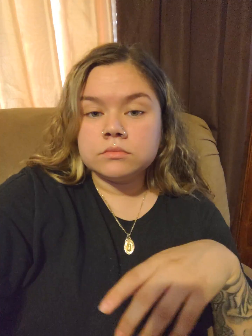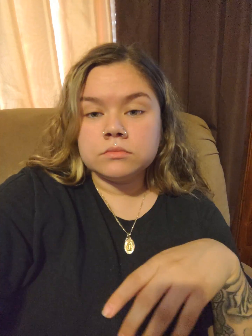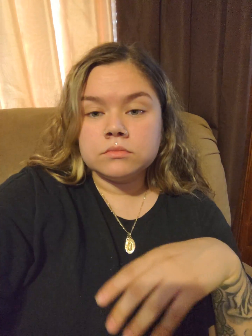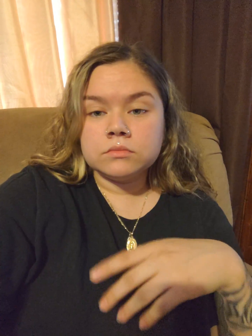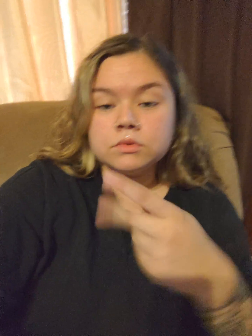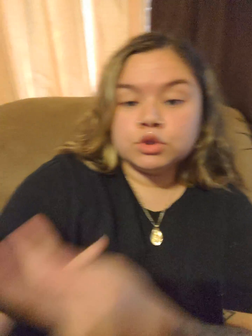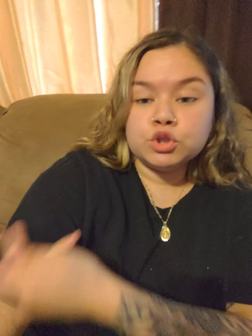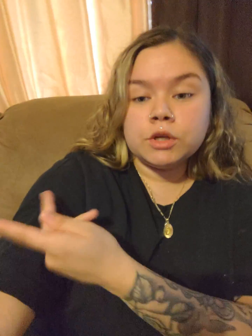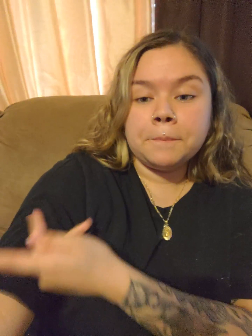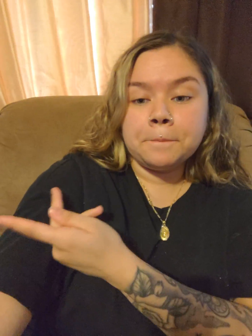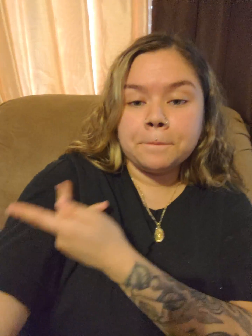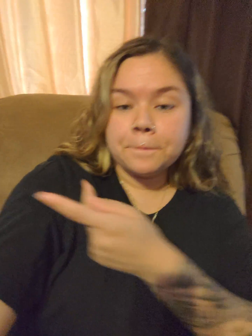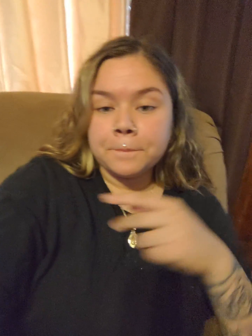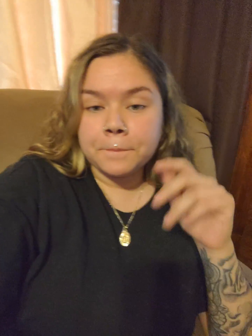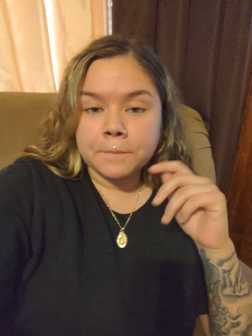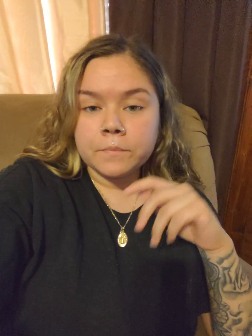sheep